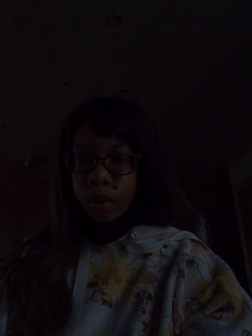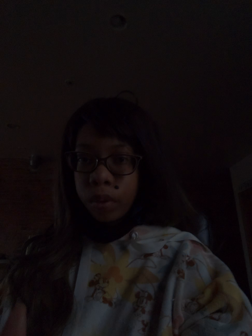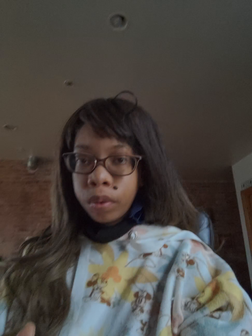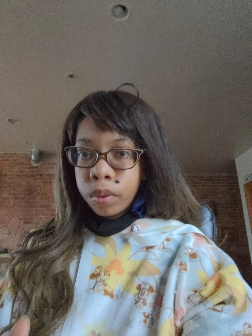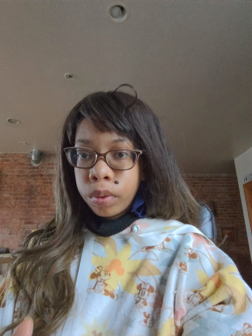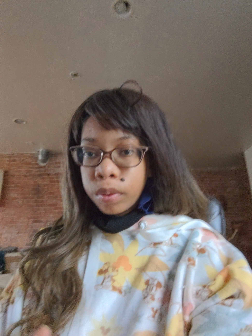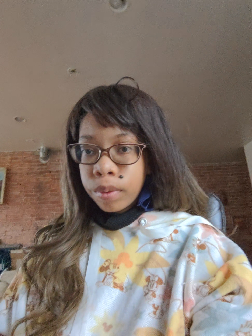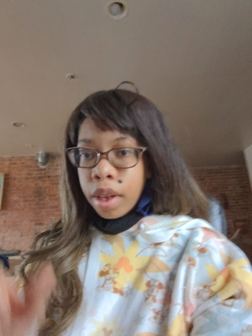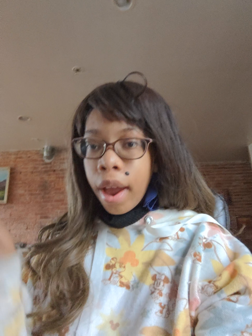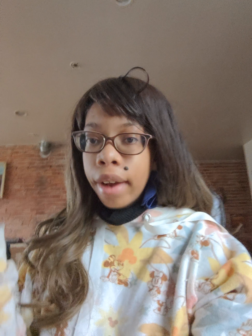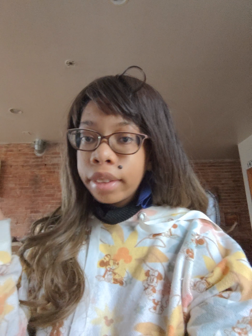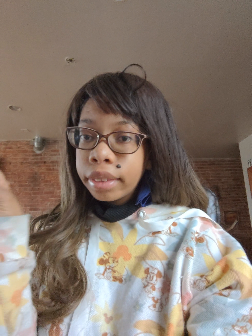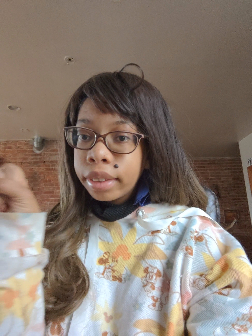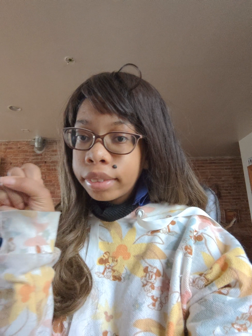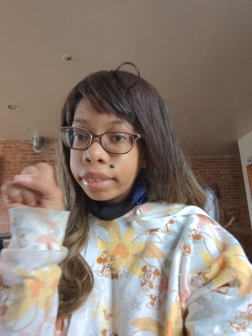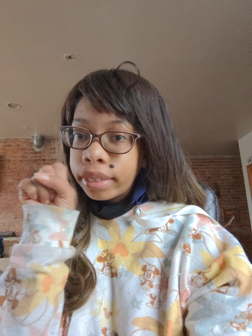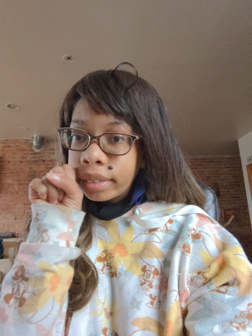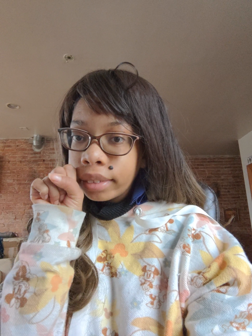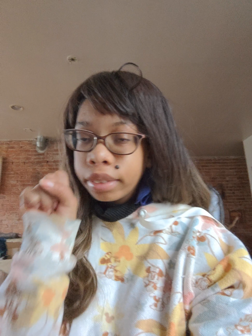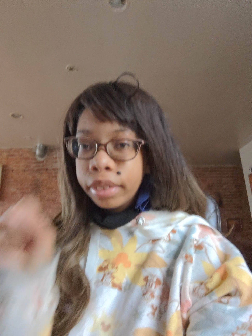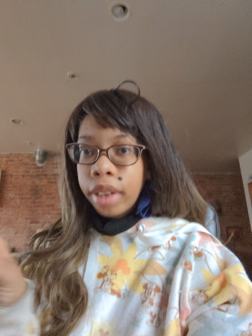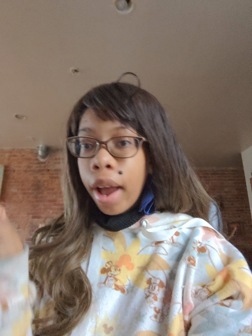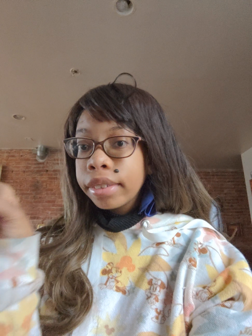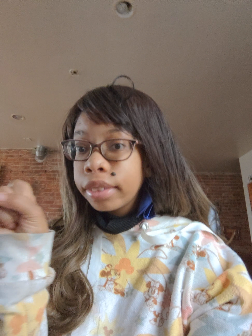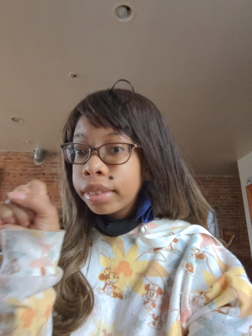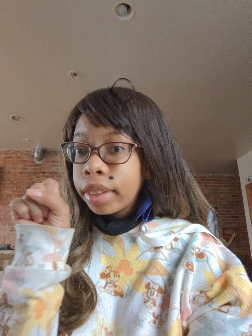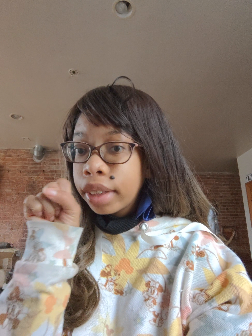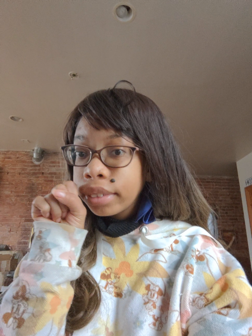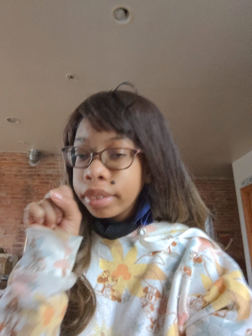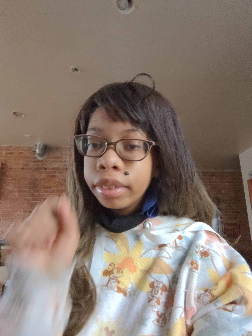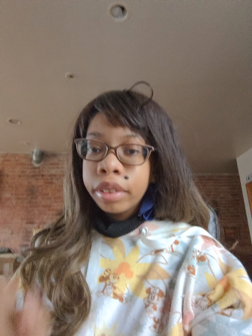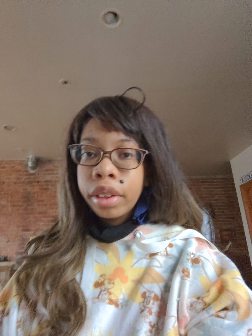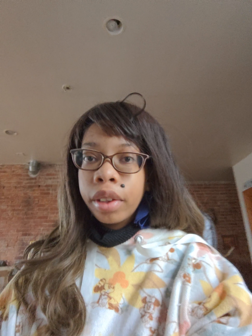carrot